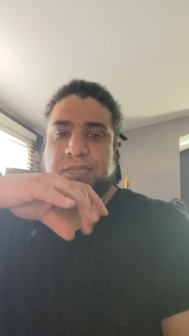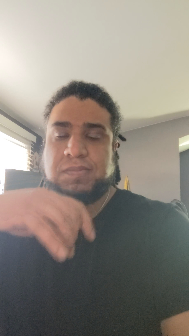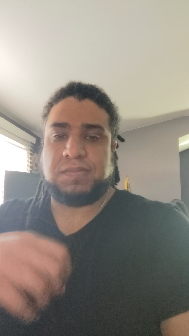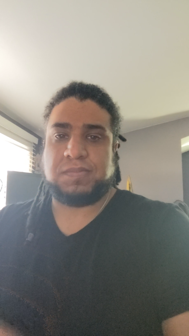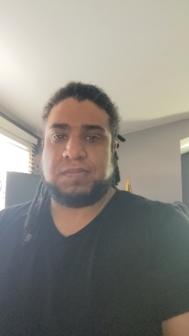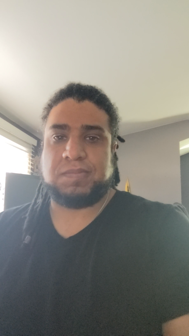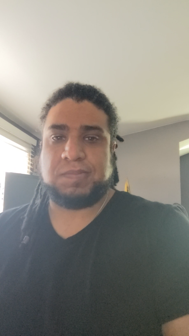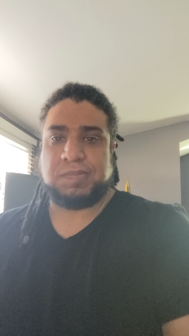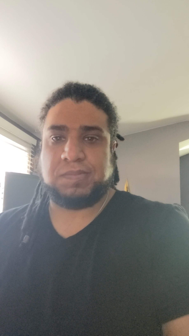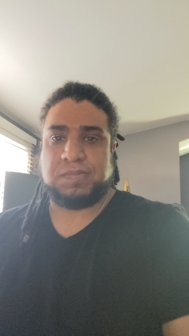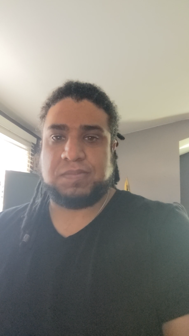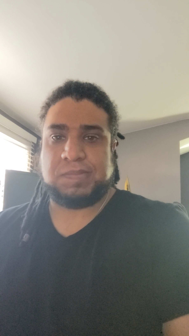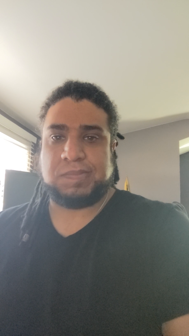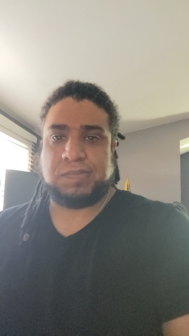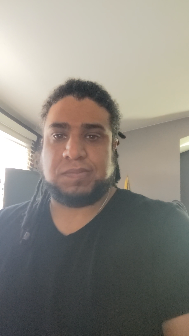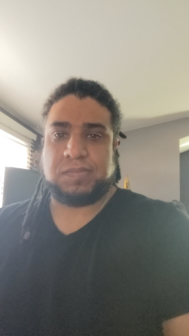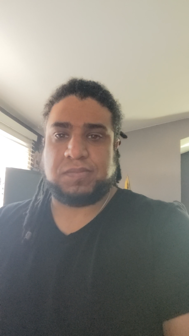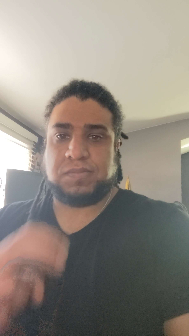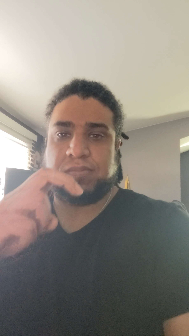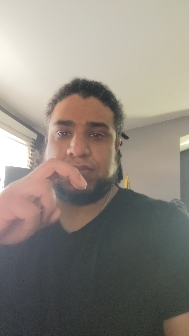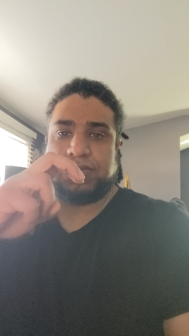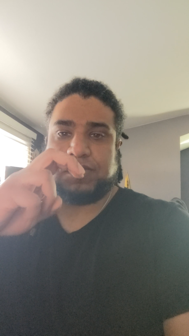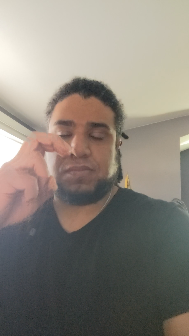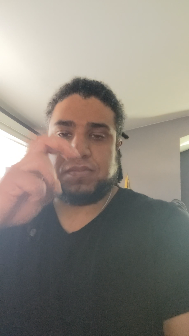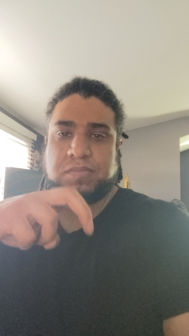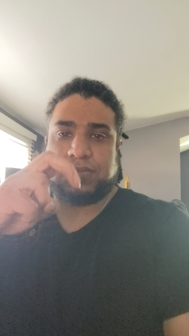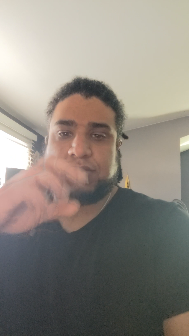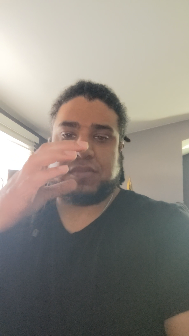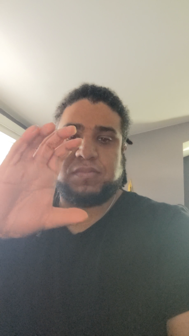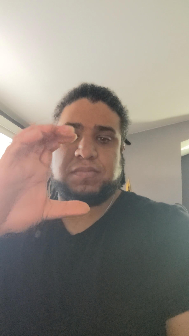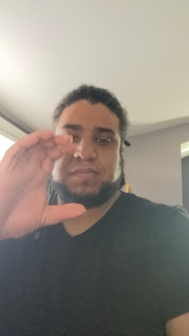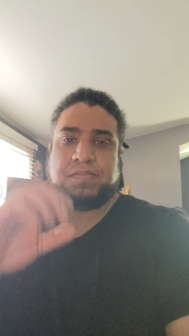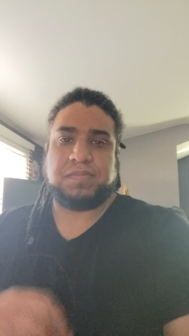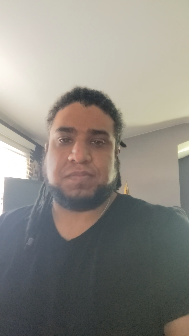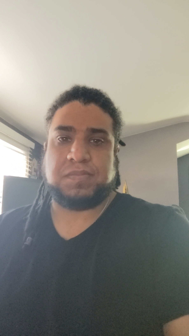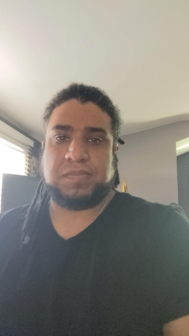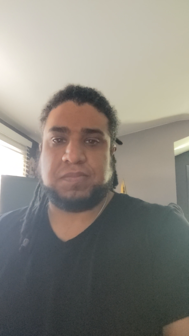potato chip